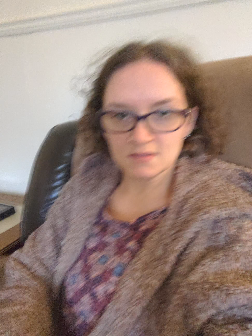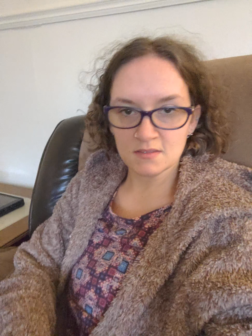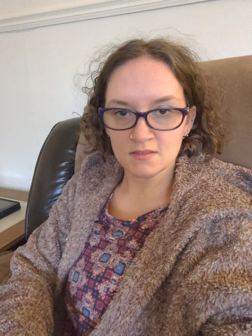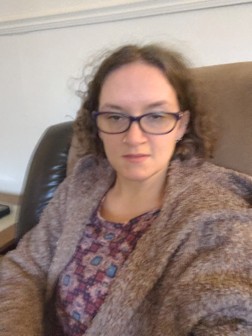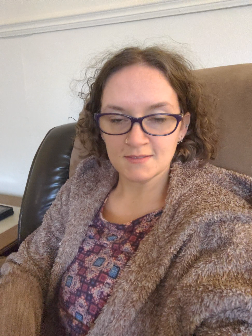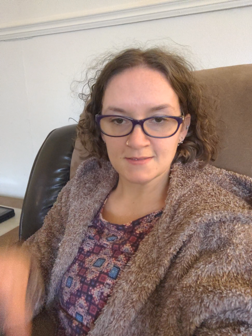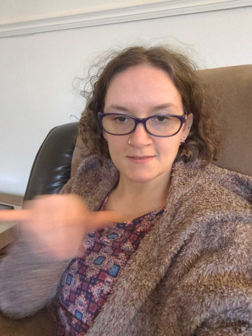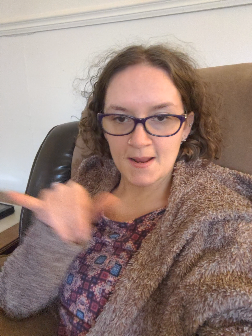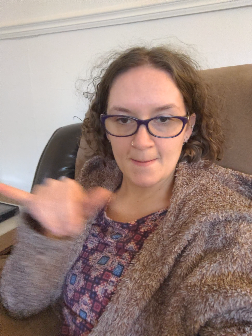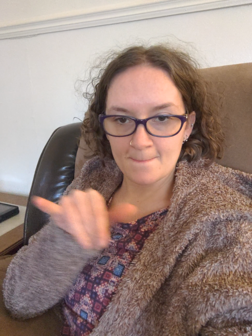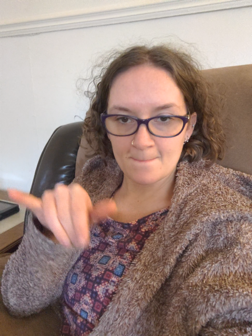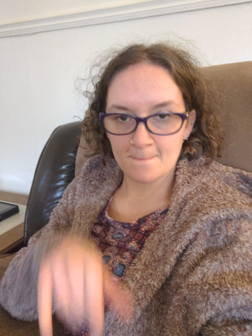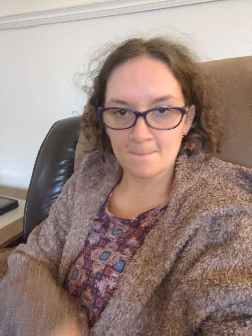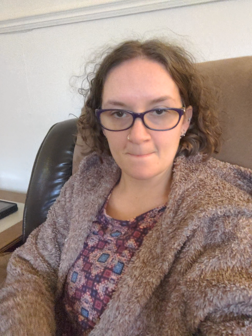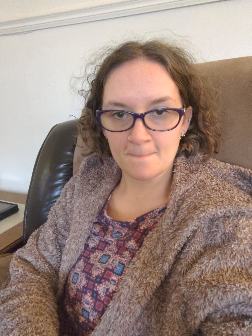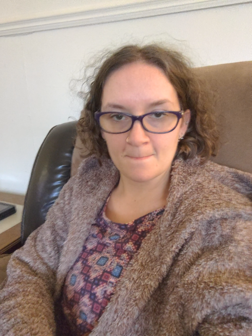same